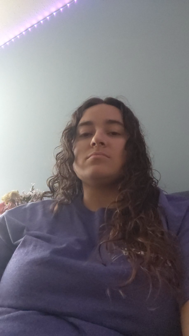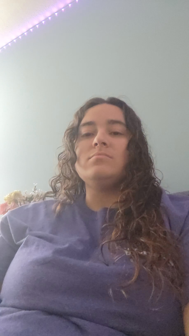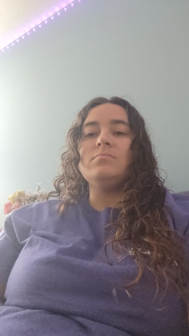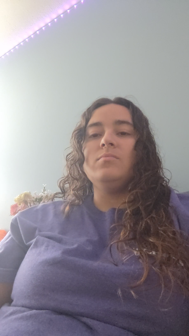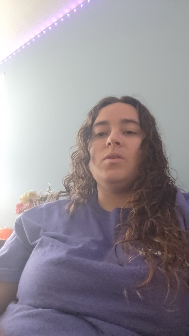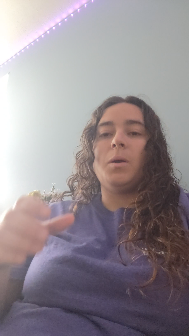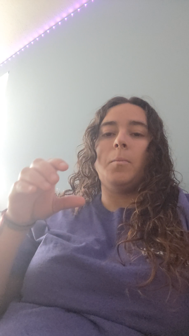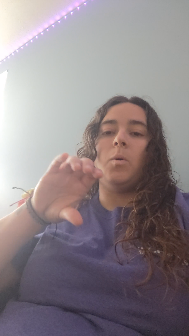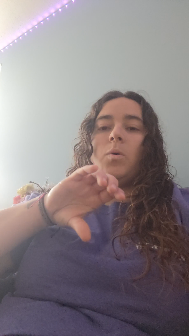pour